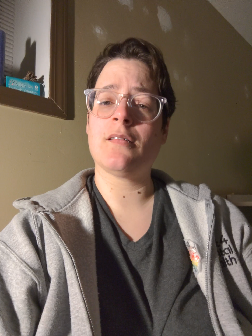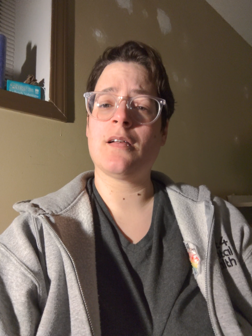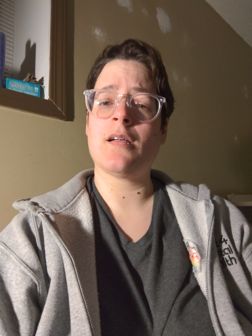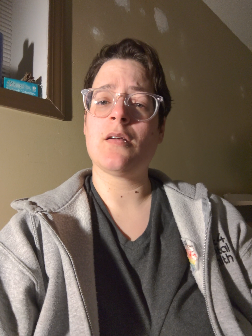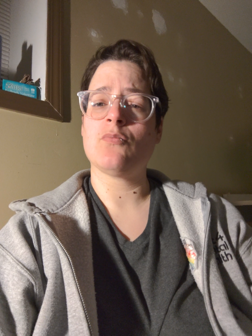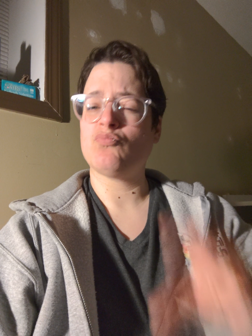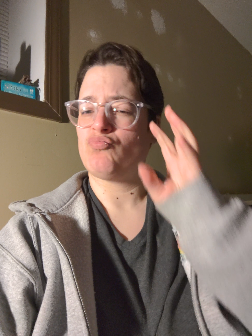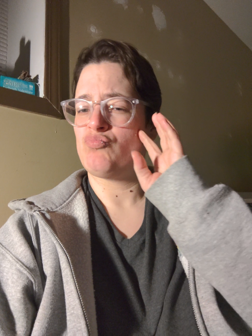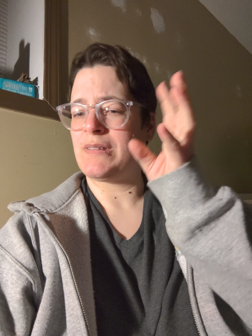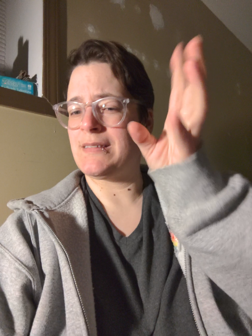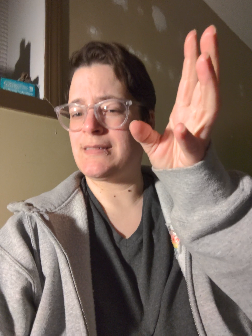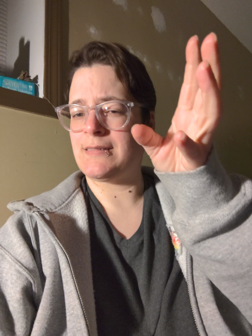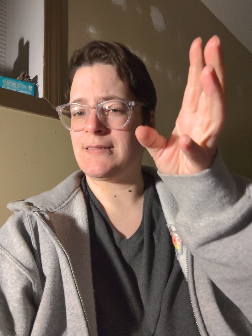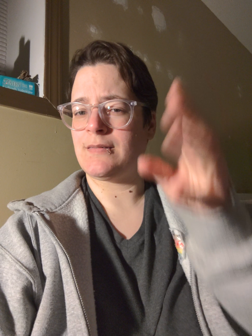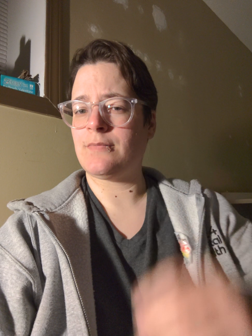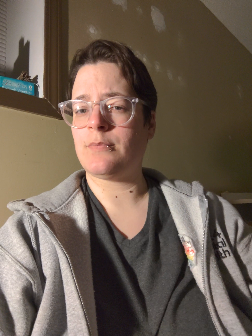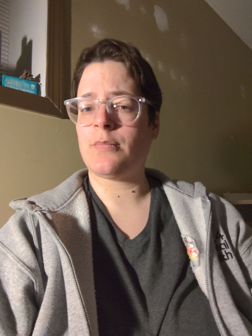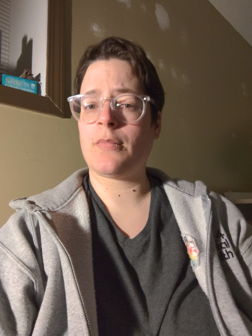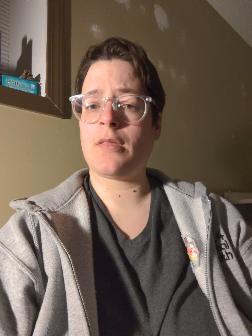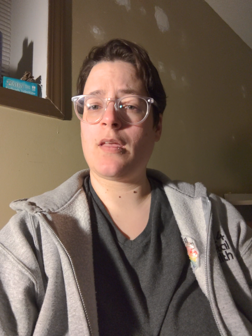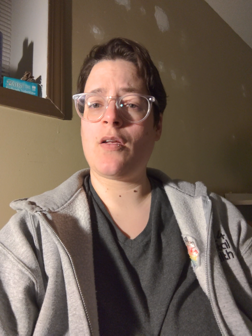pretend